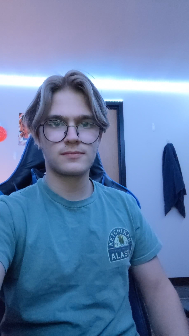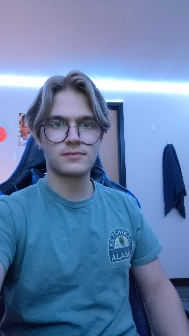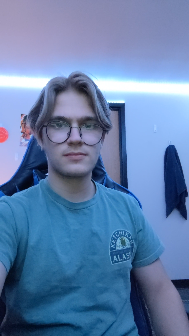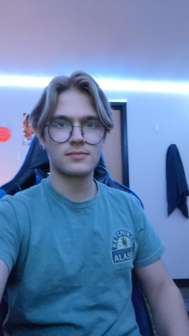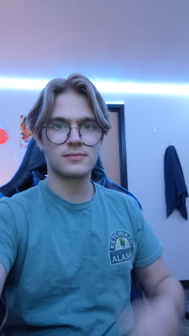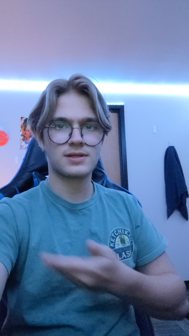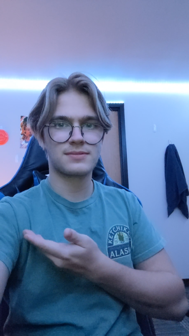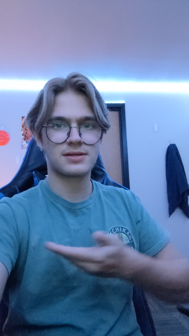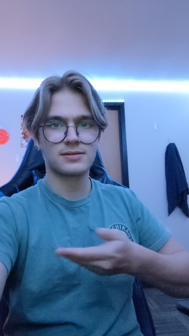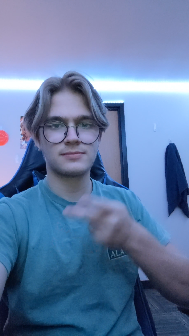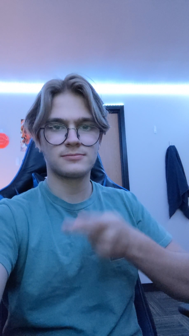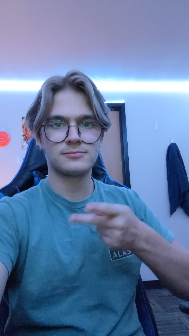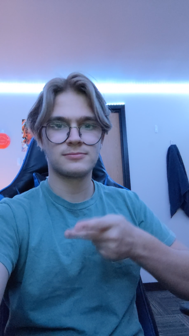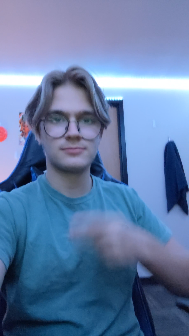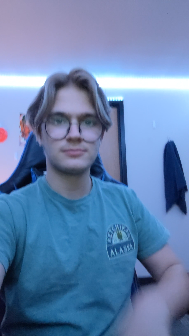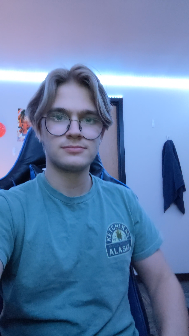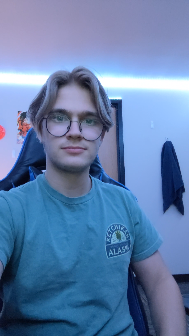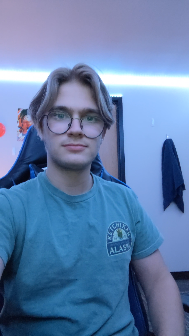babysitter